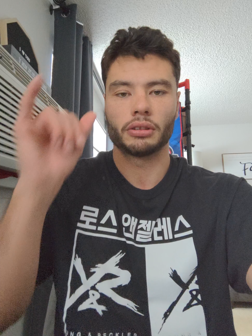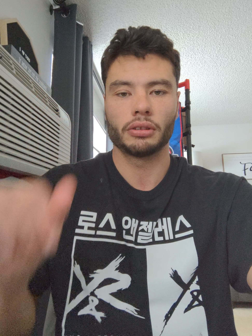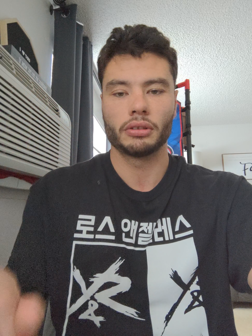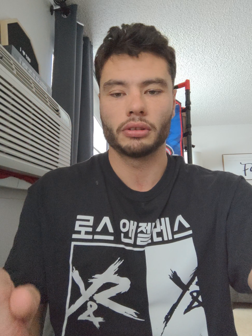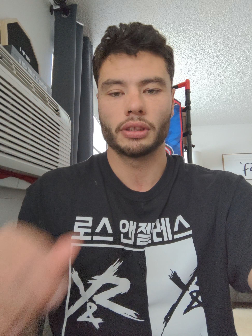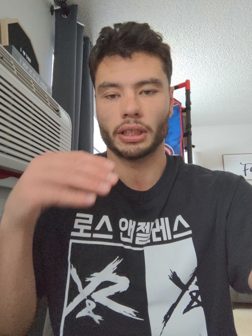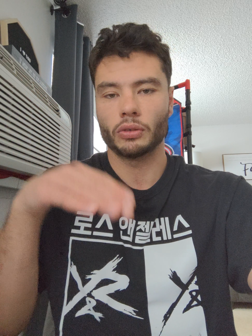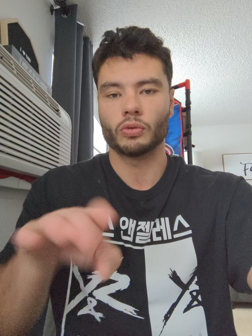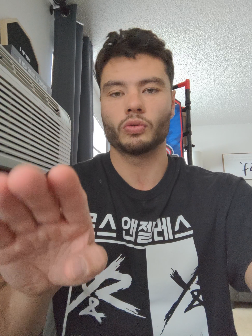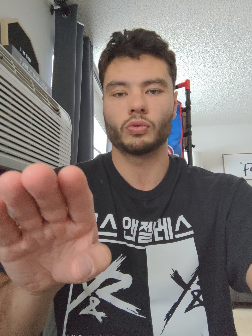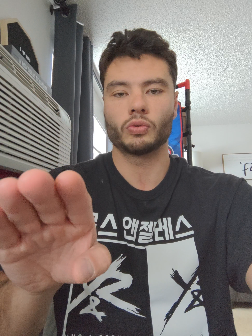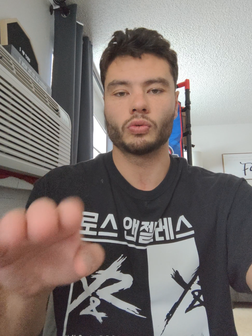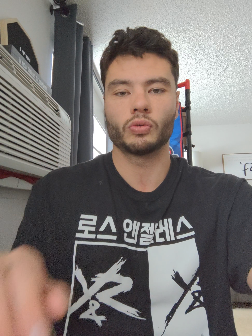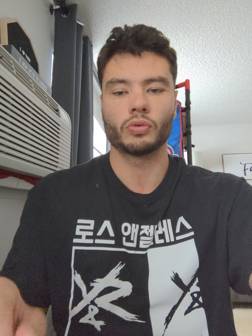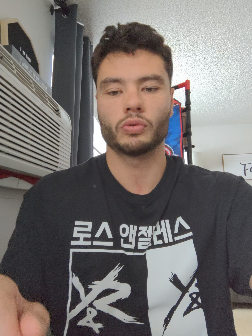into